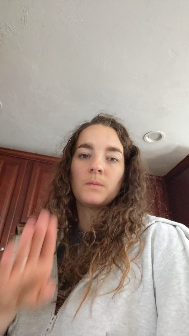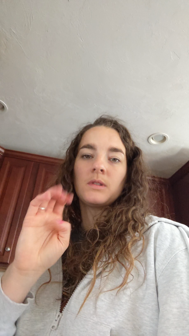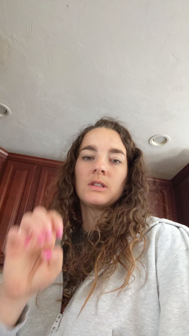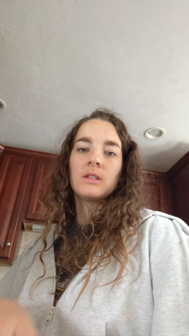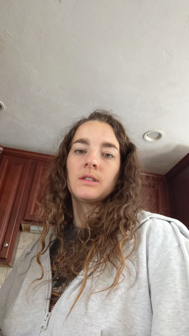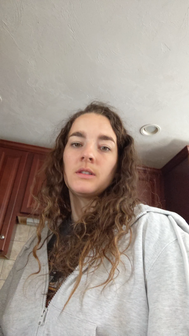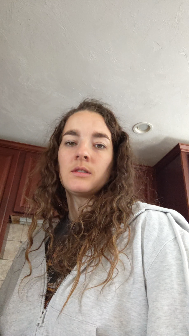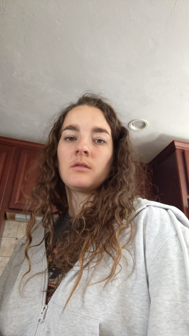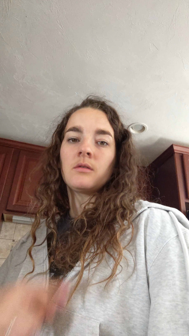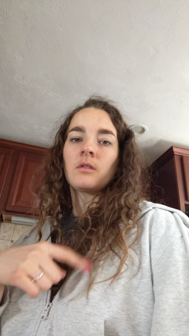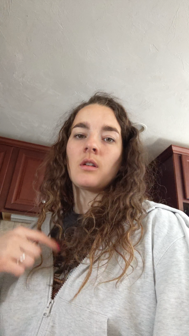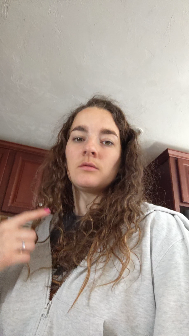necklace